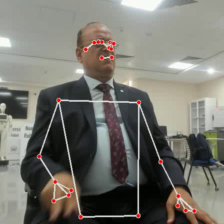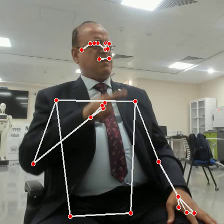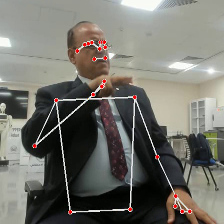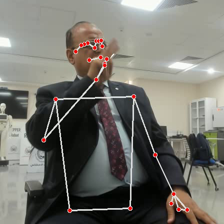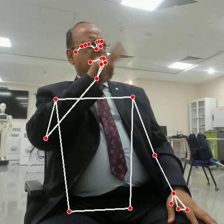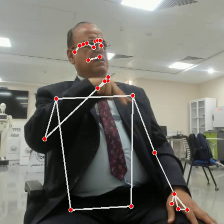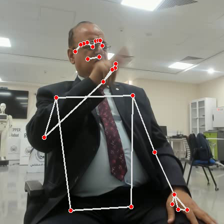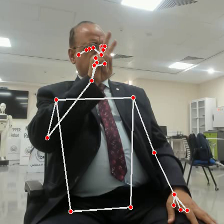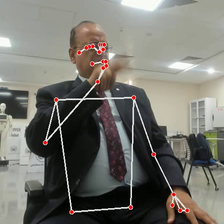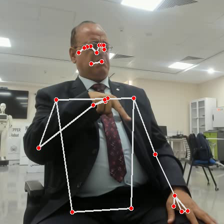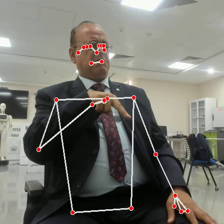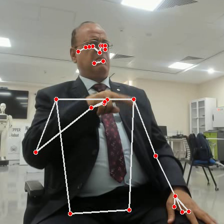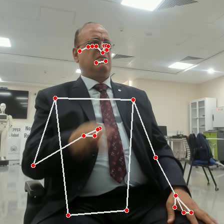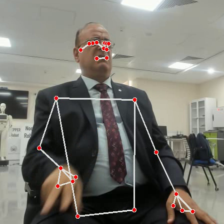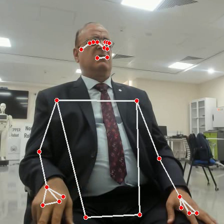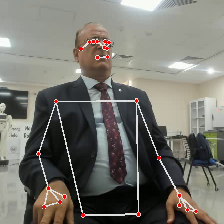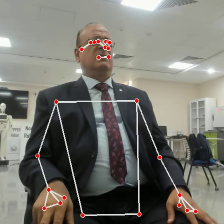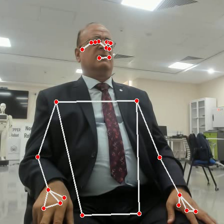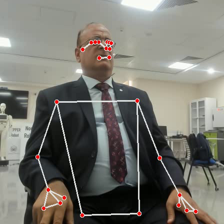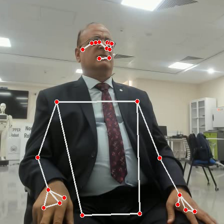y7takr